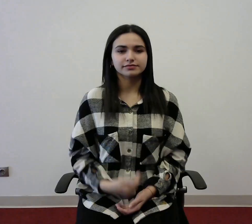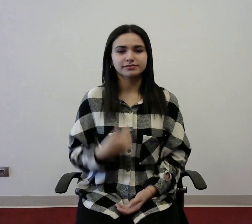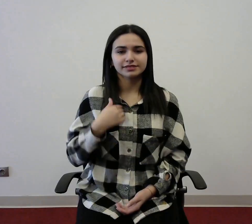mən